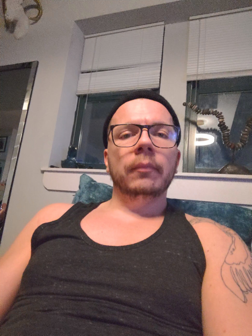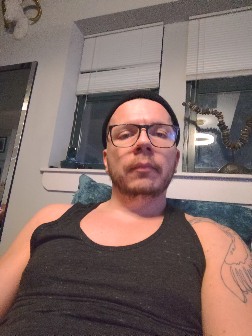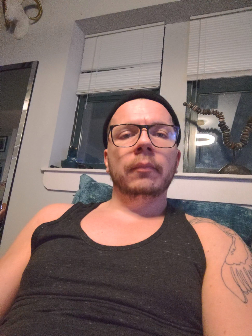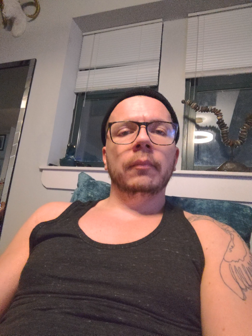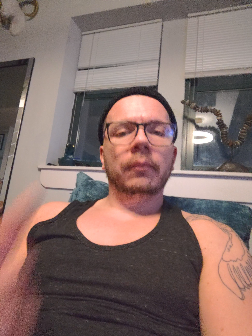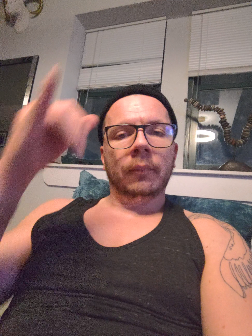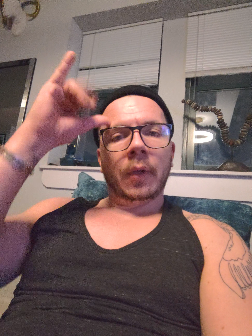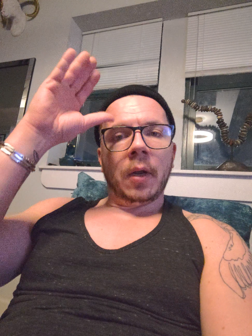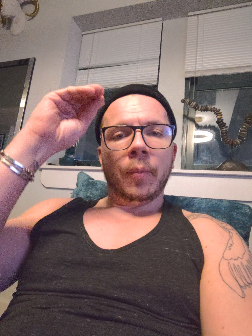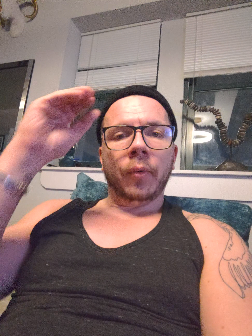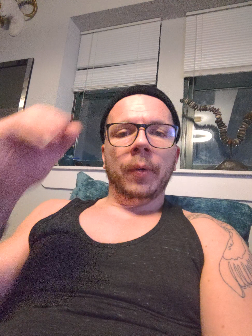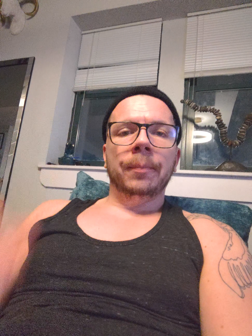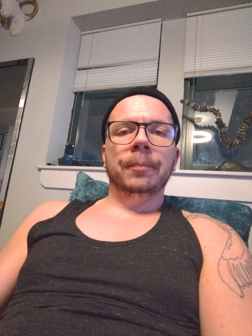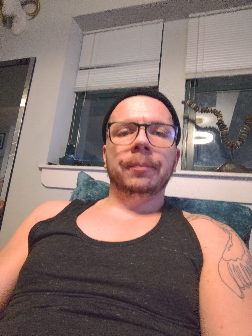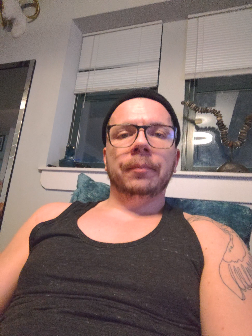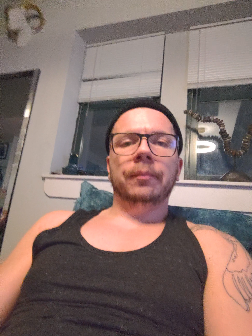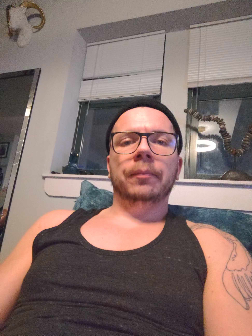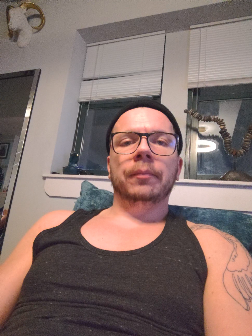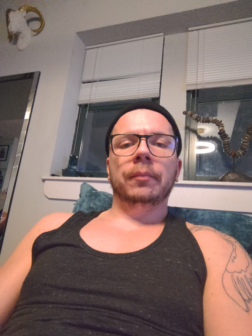cowboy